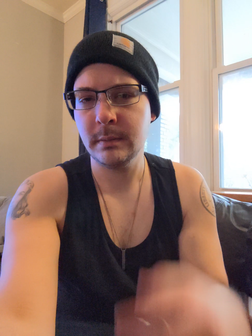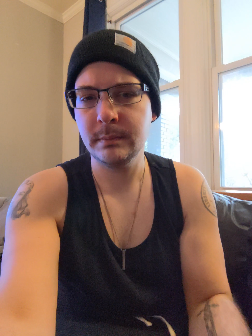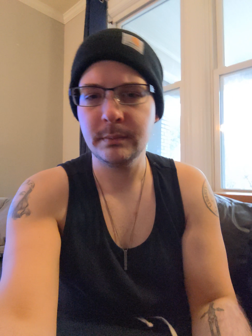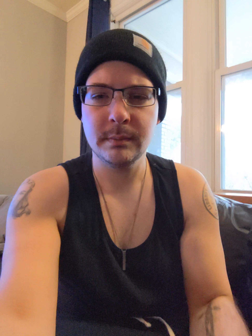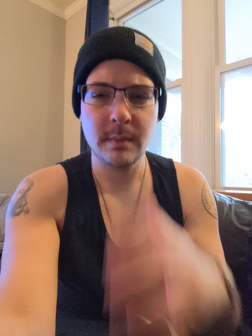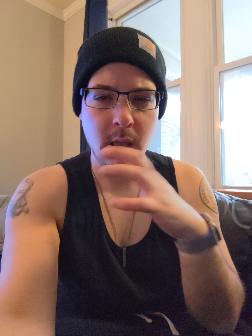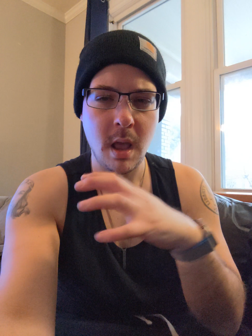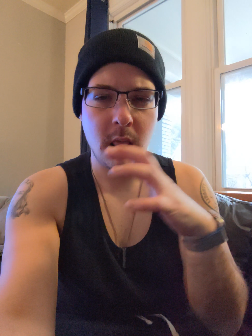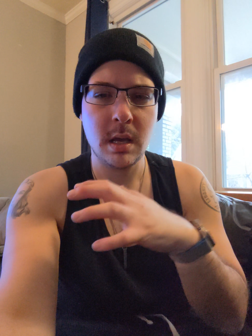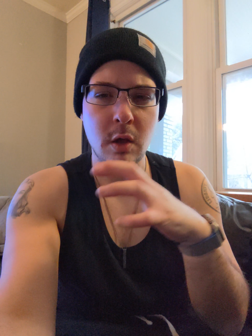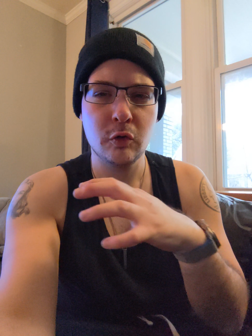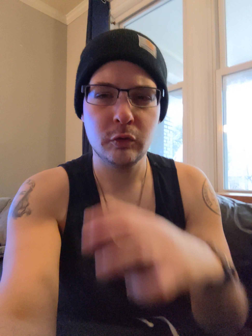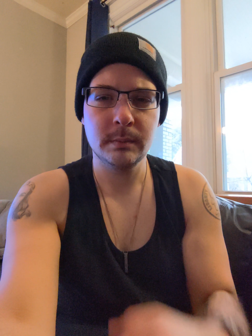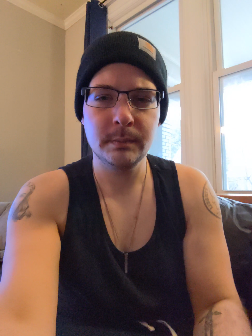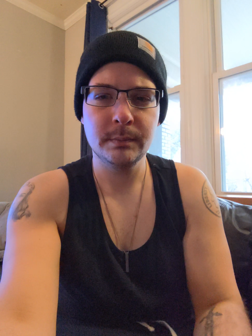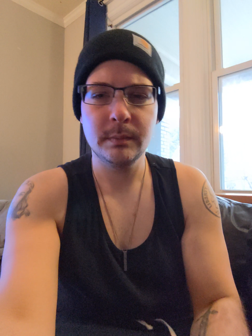alligator